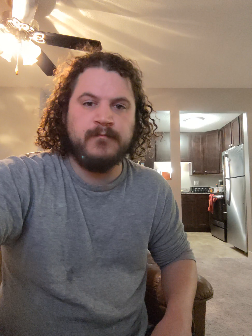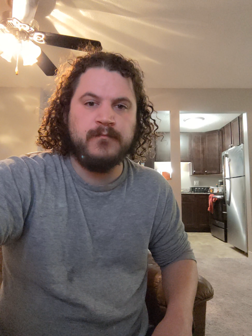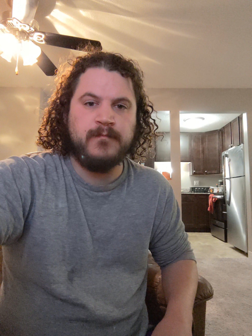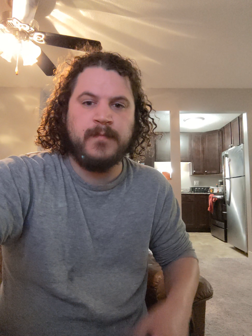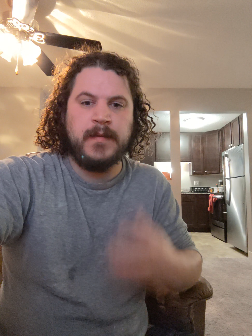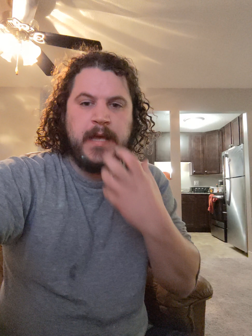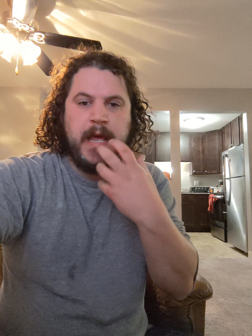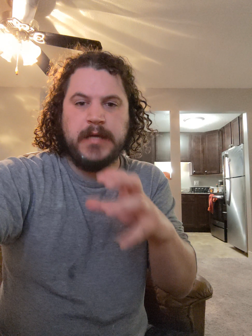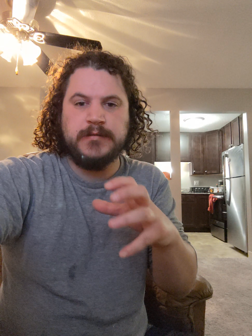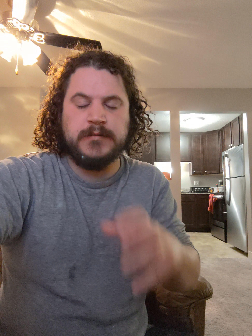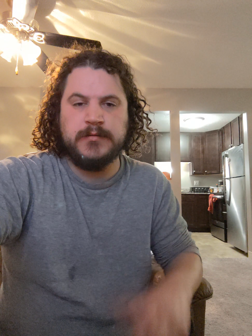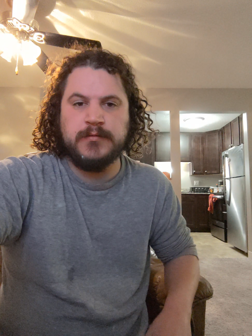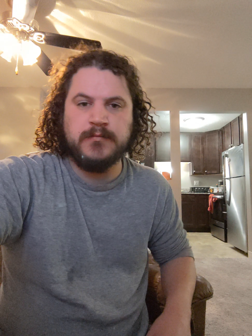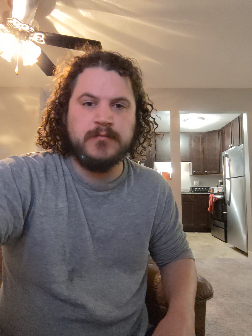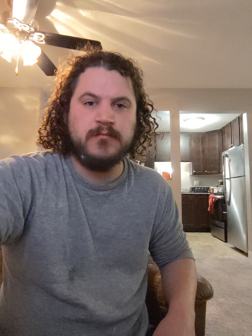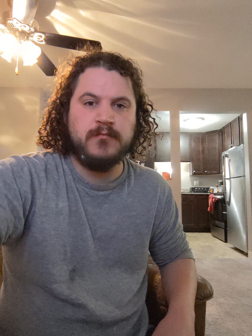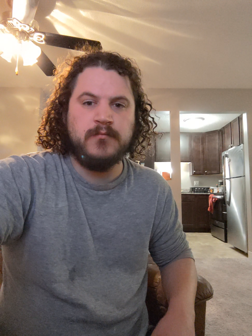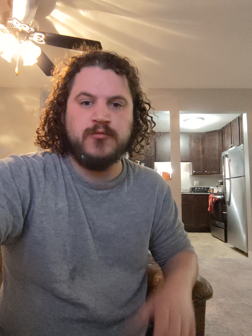hot